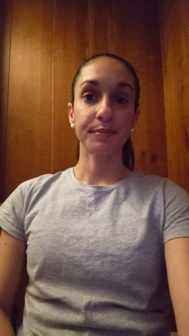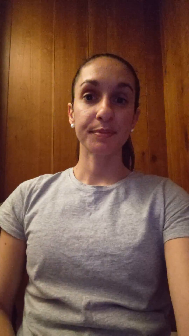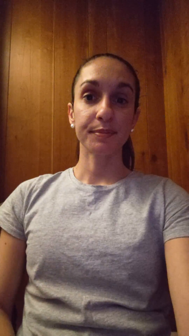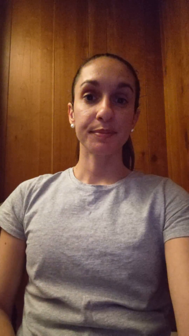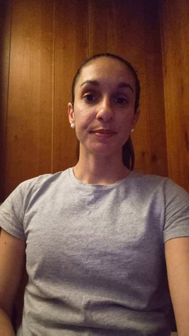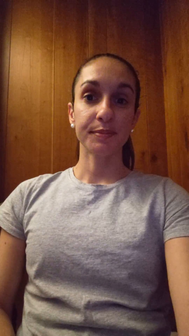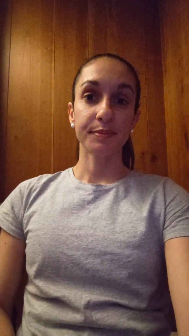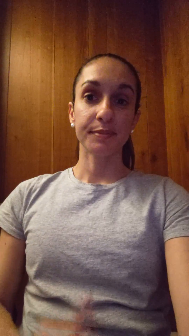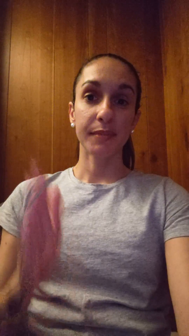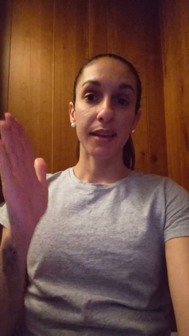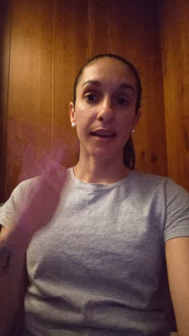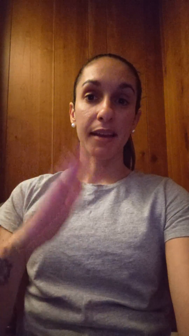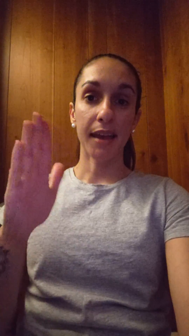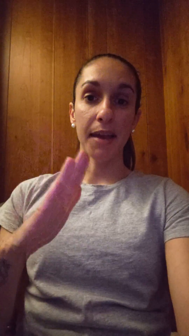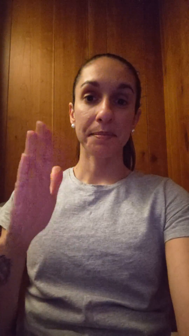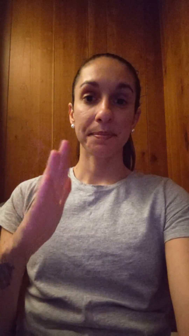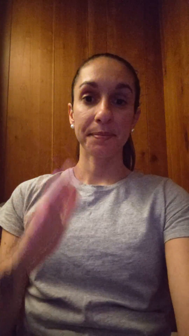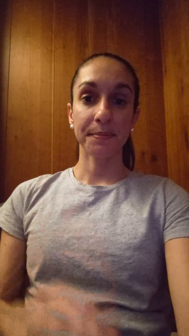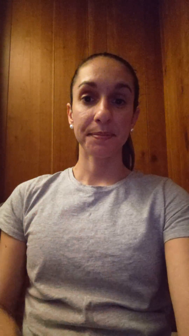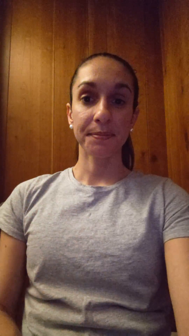clap